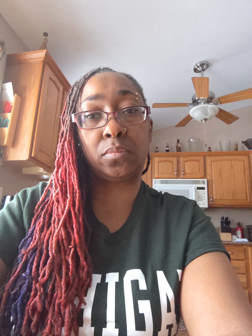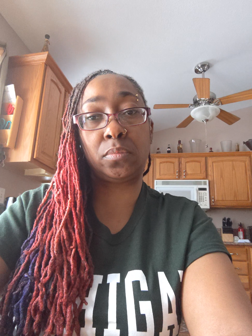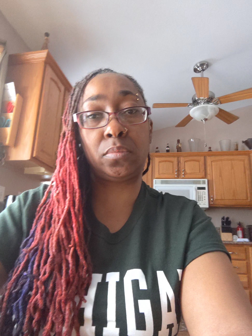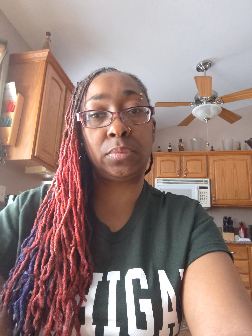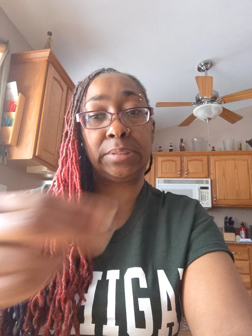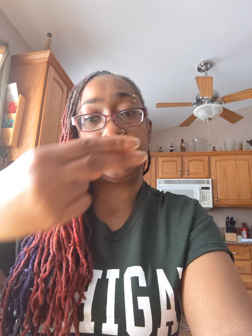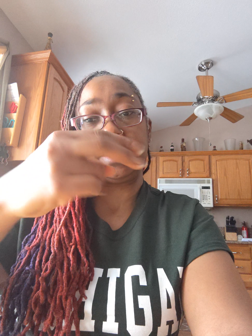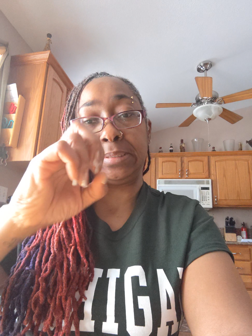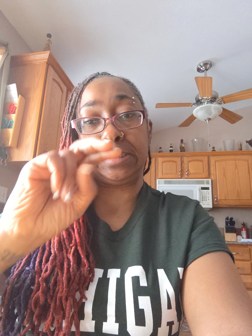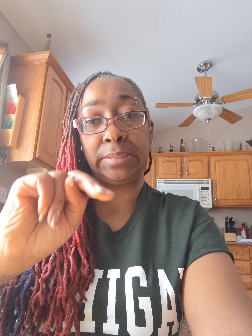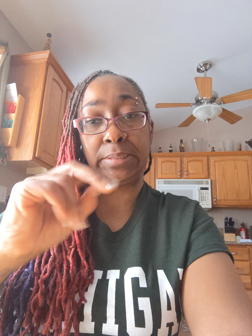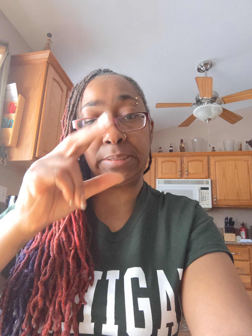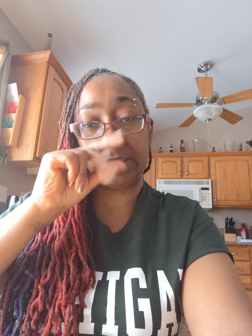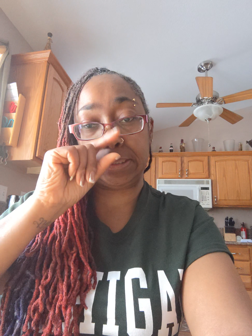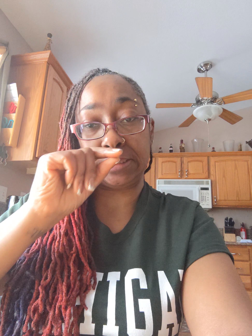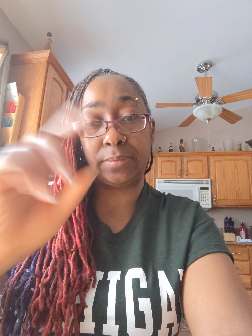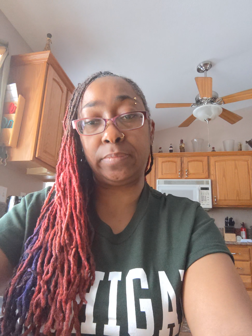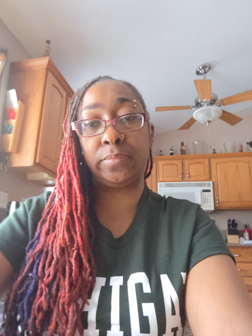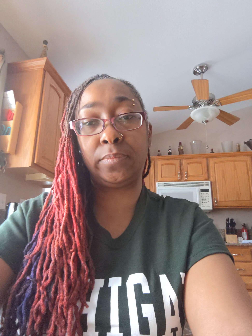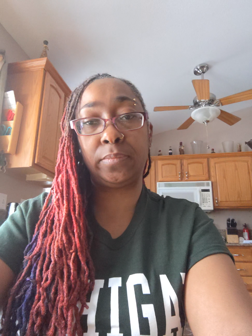hen